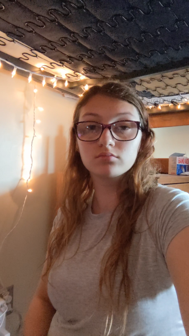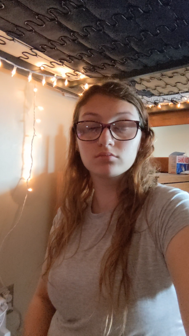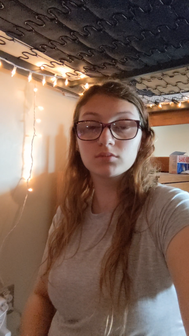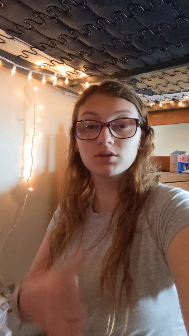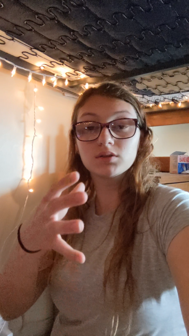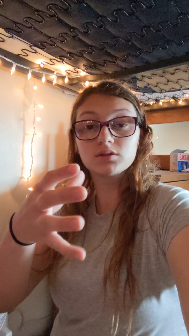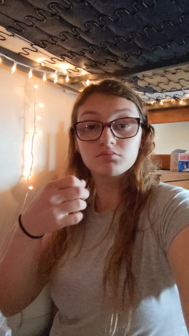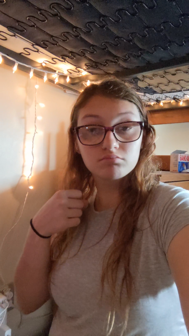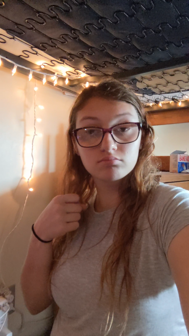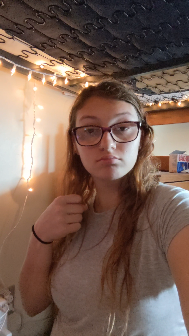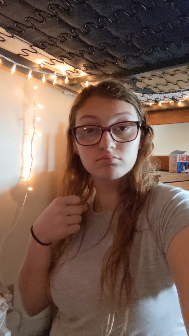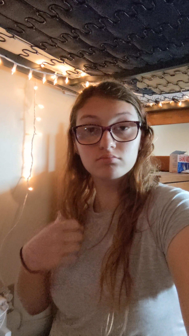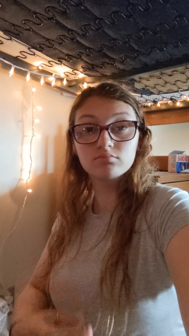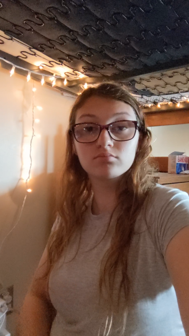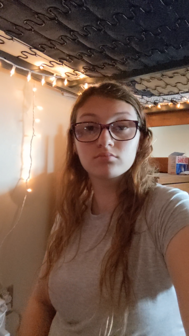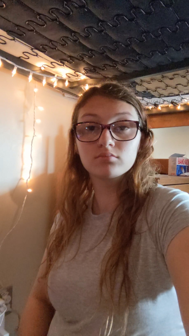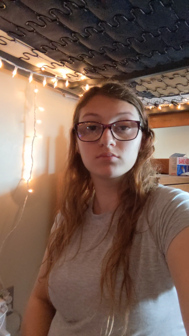get